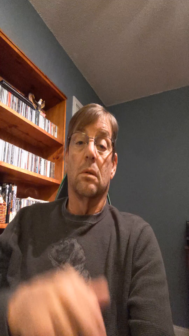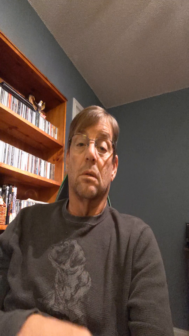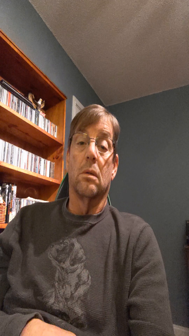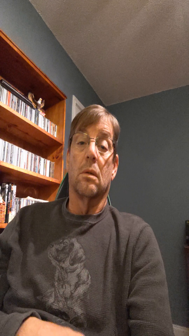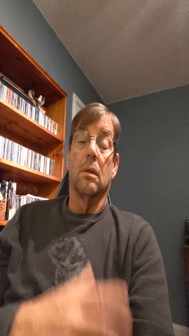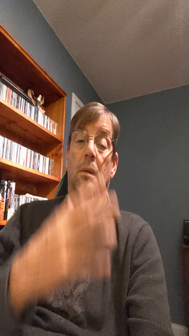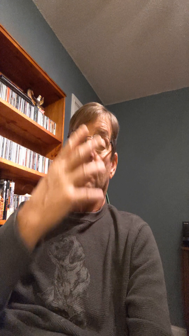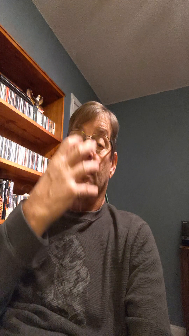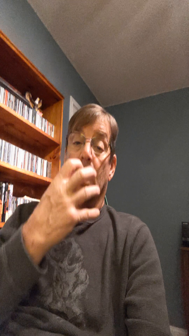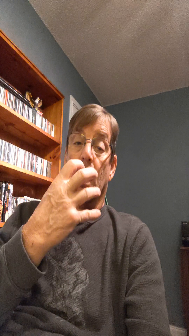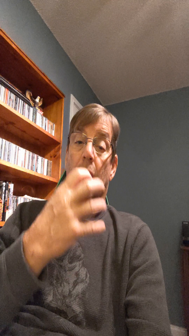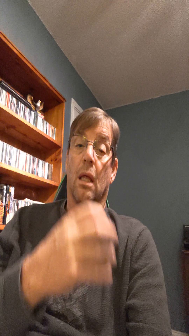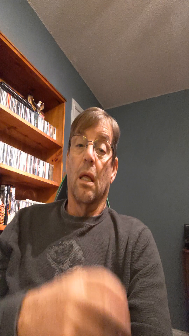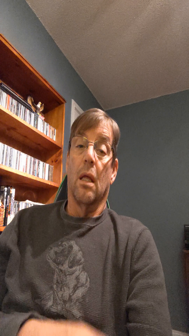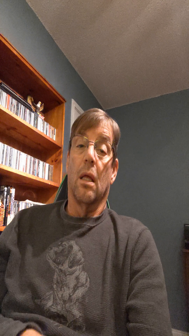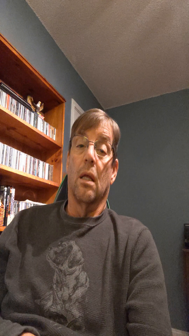mad